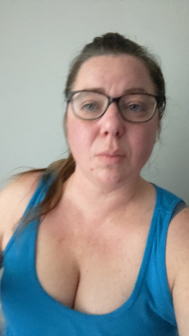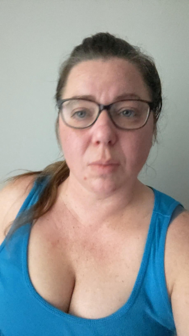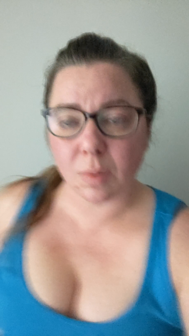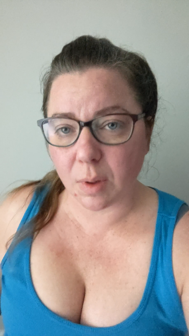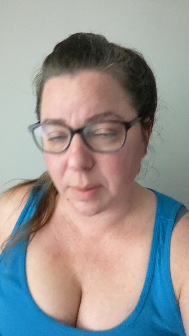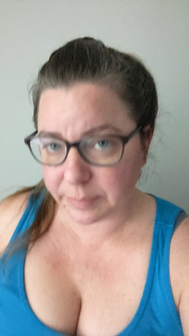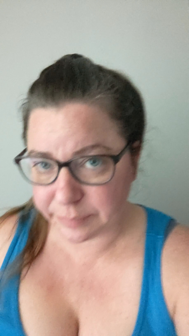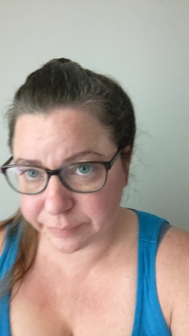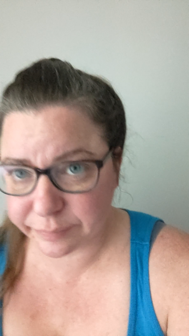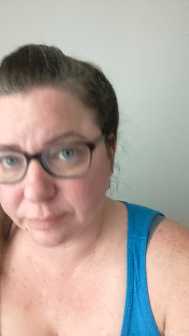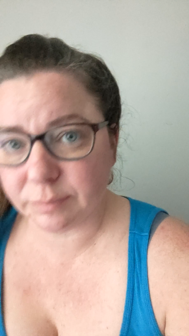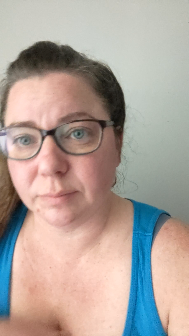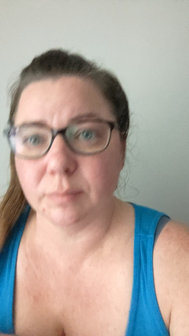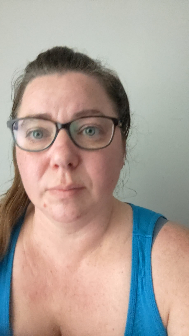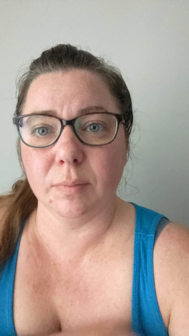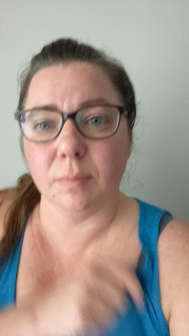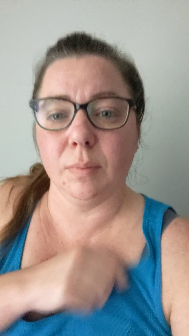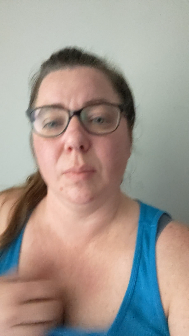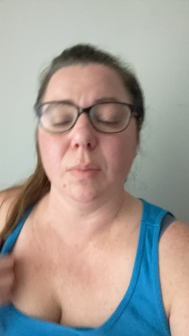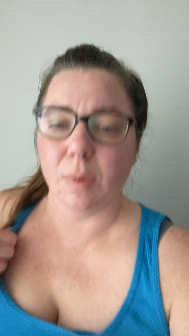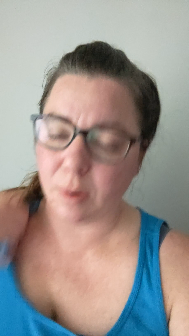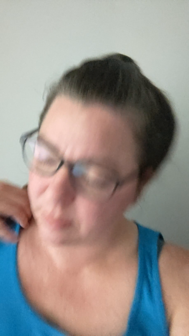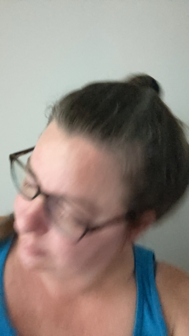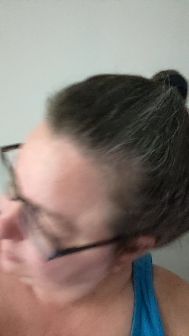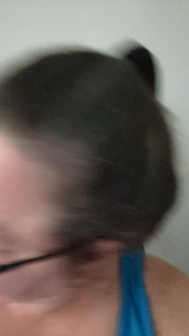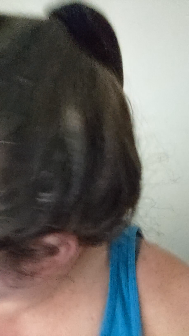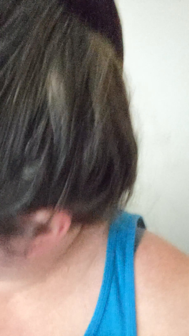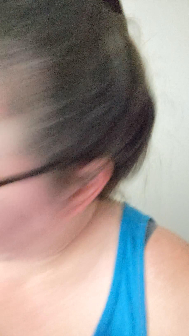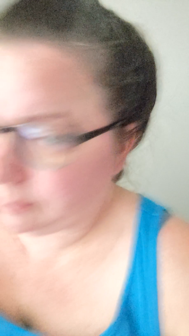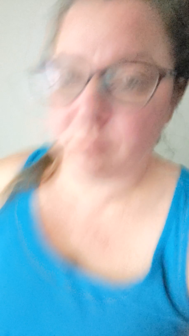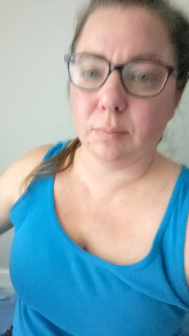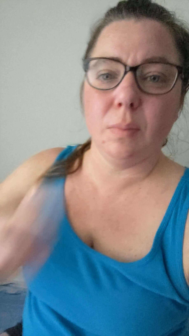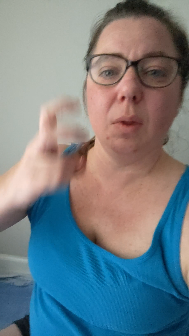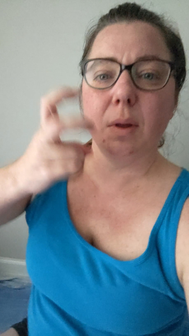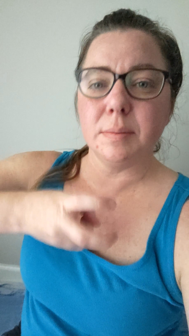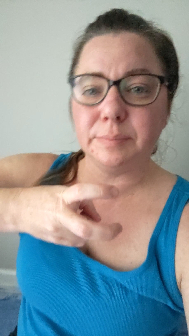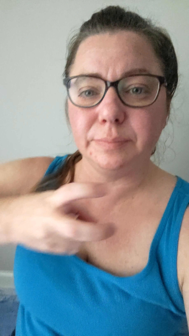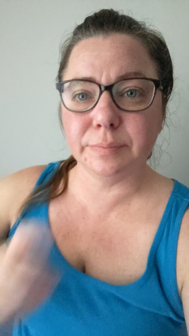hard